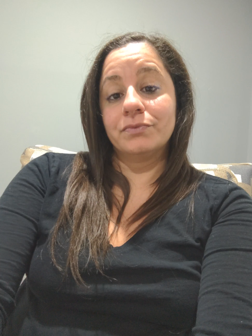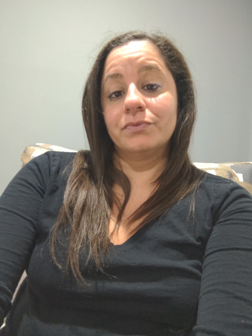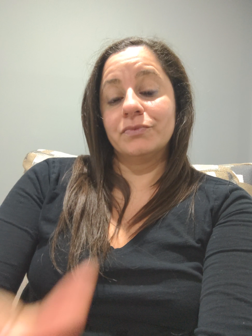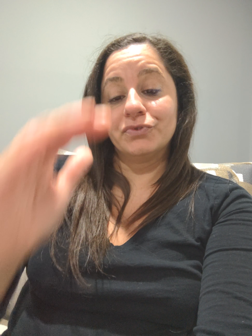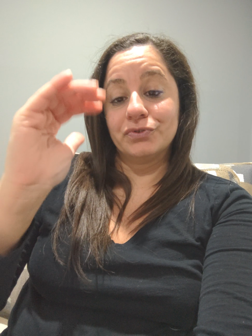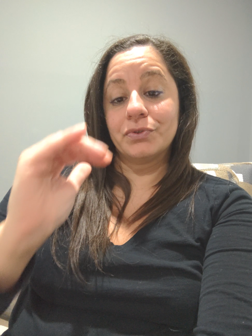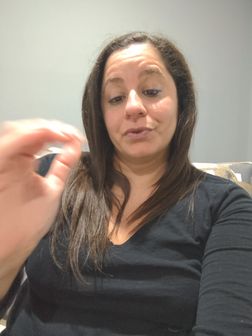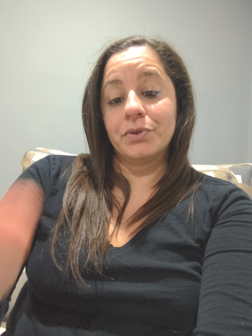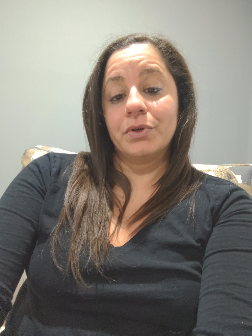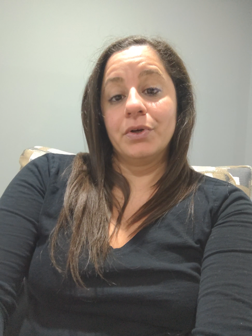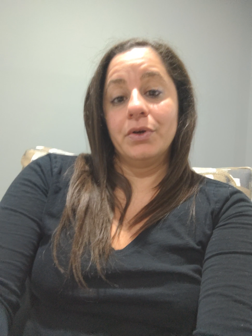child